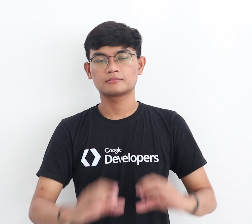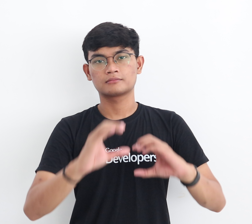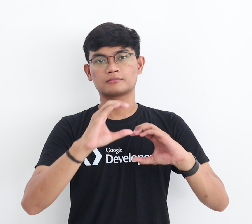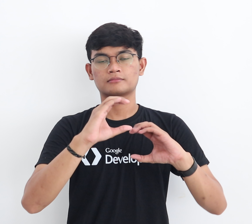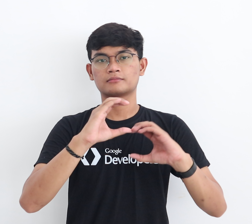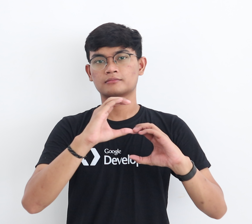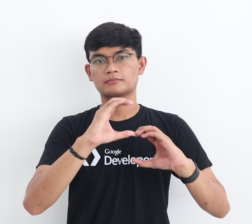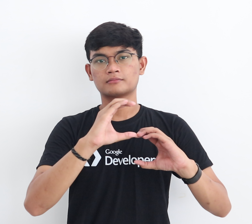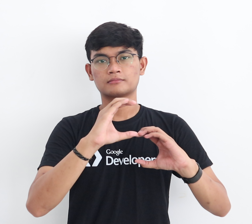S